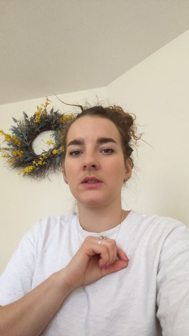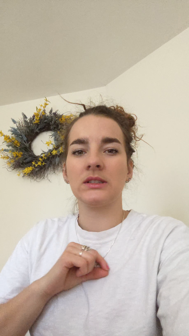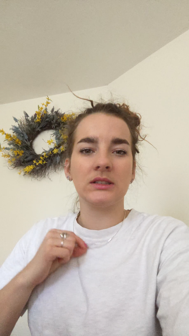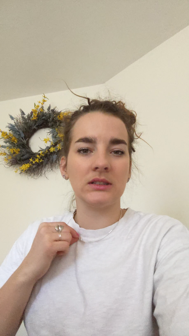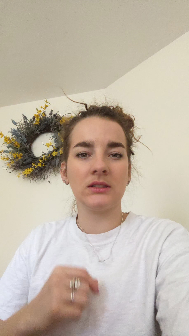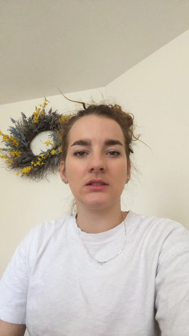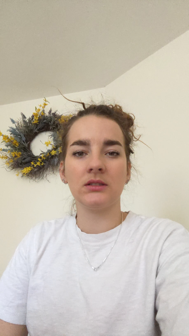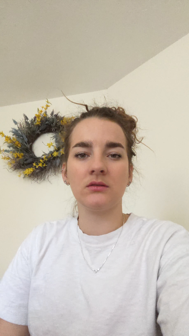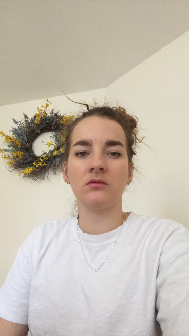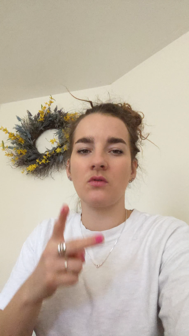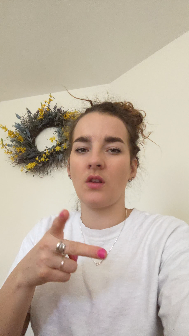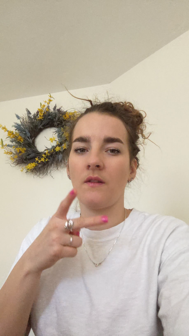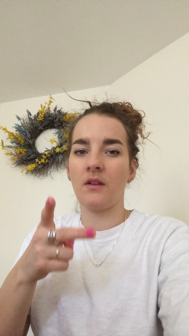careful